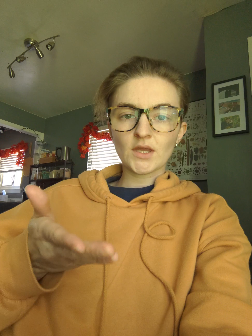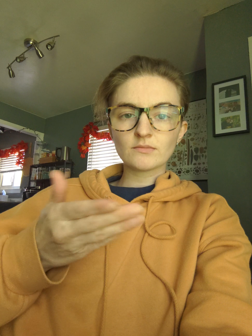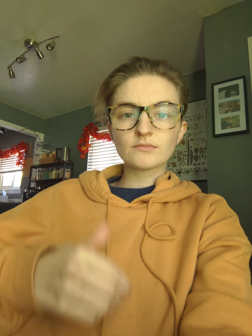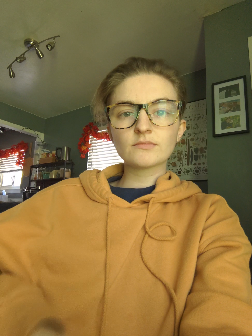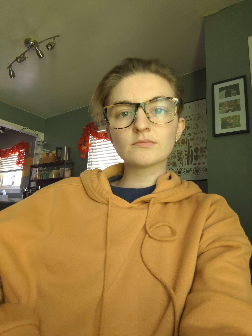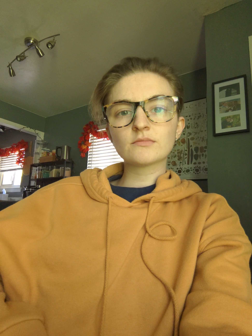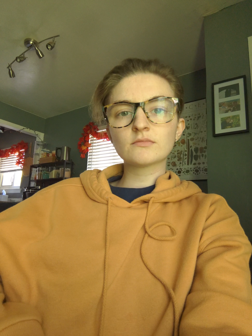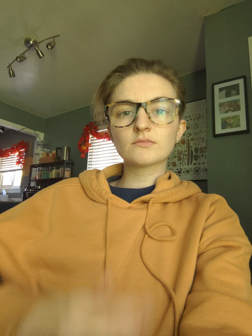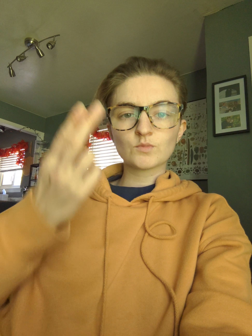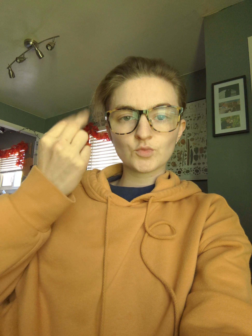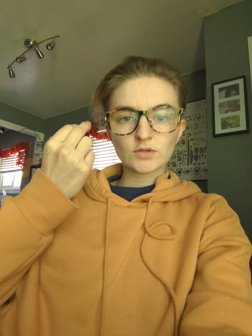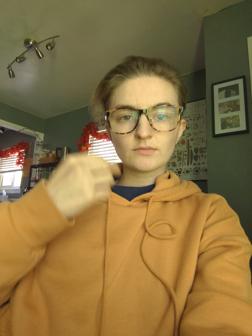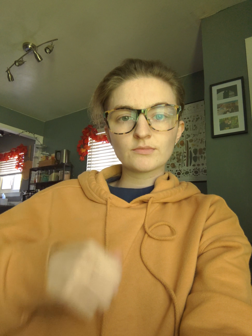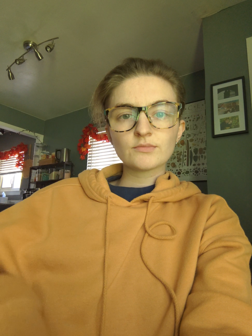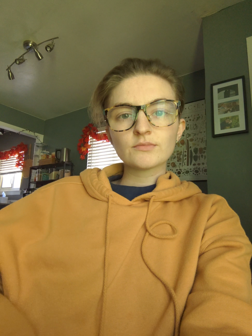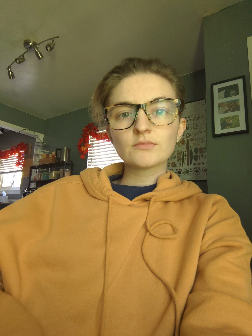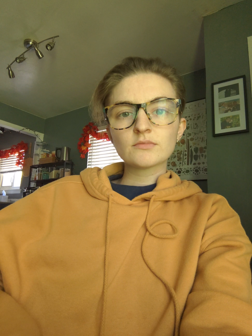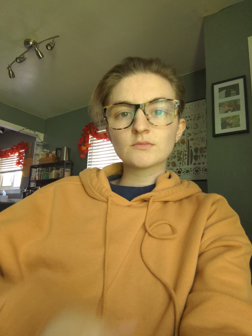rabbit